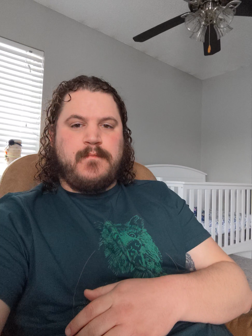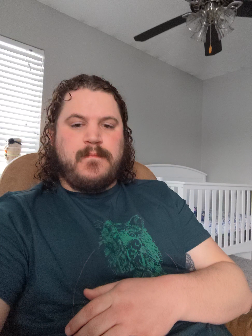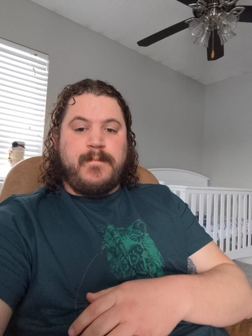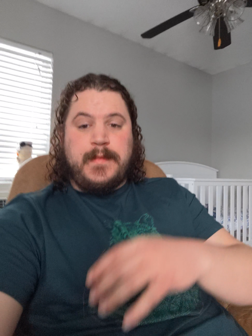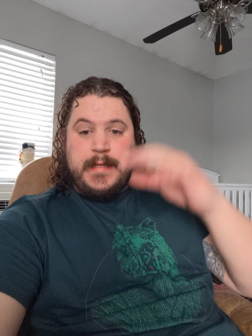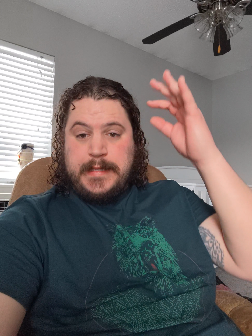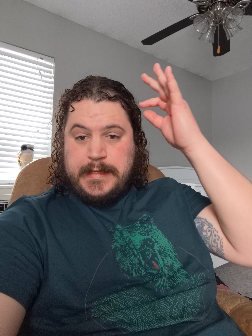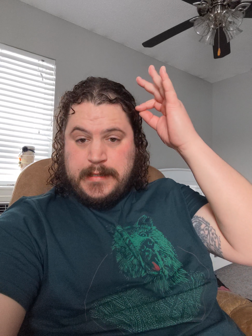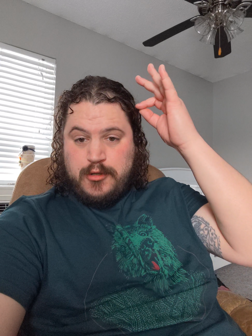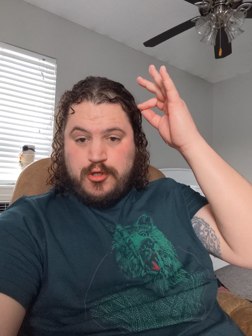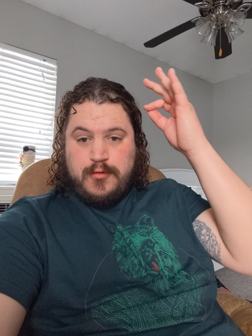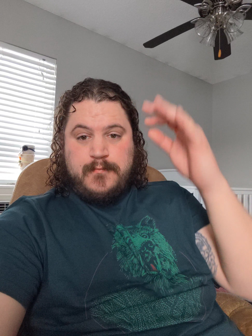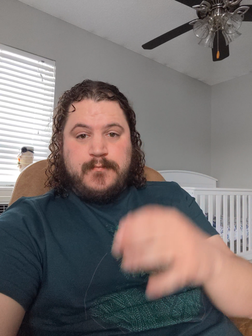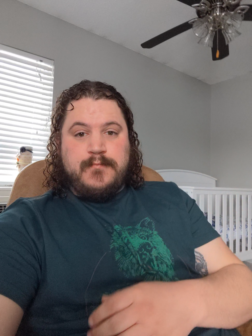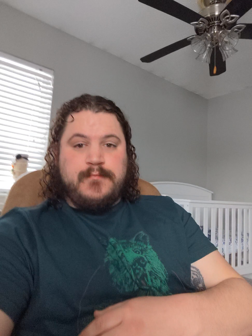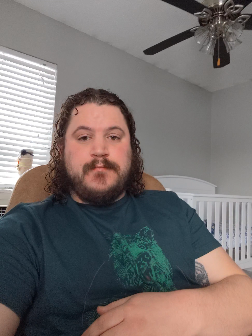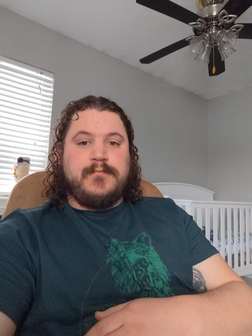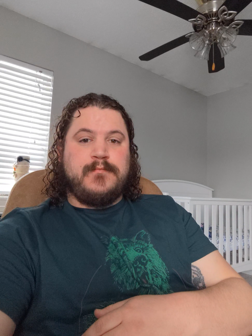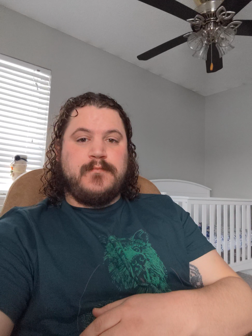hair